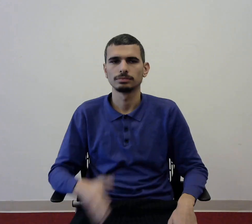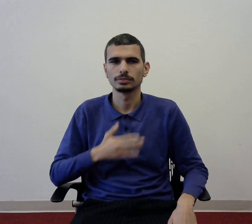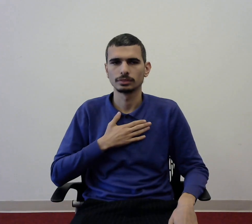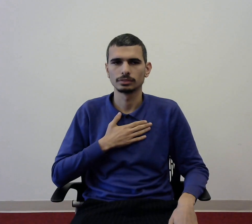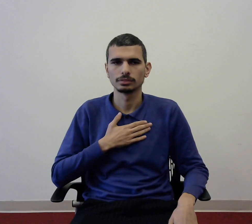mən